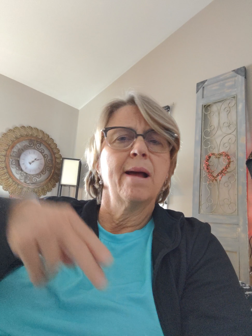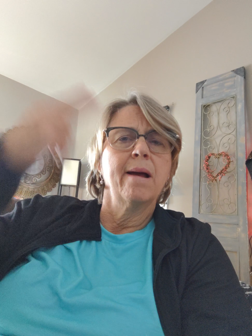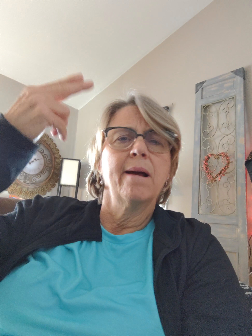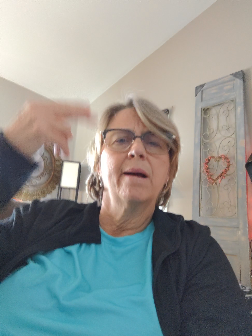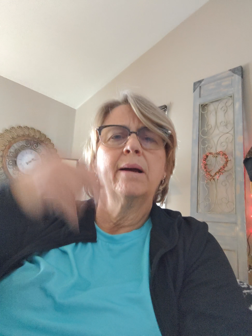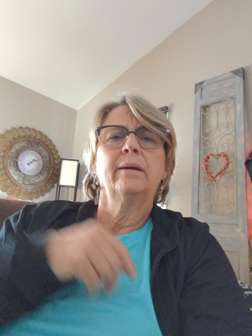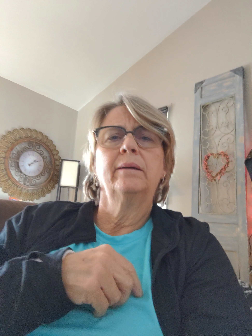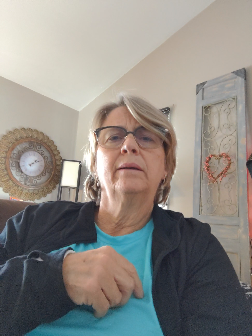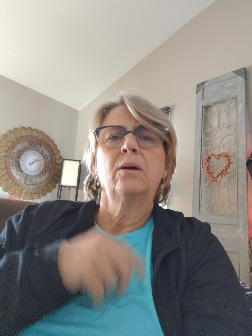high